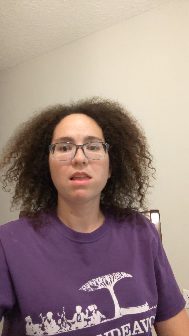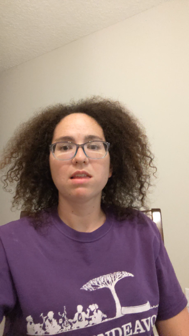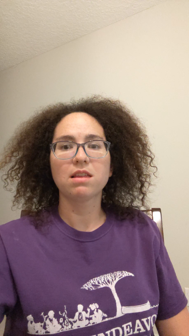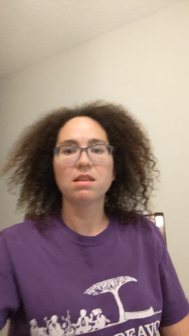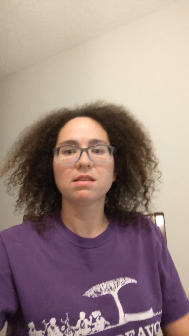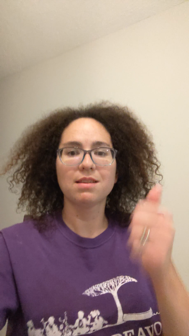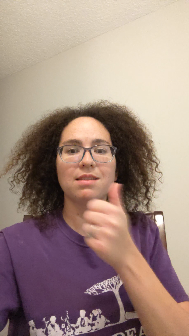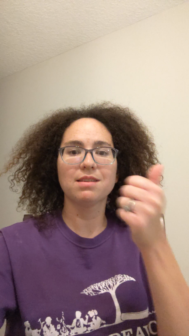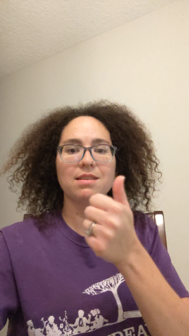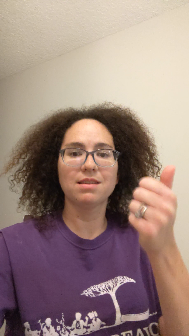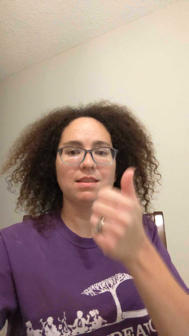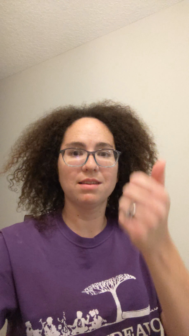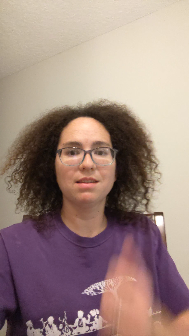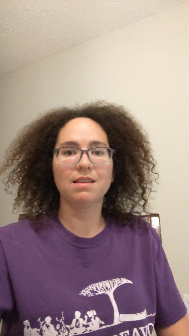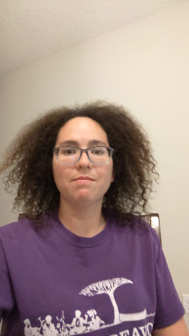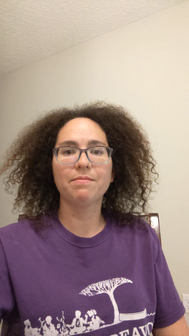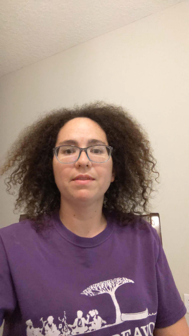chase